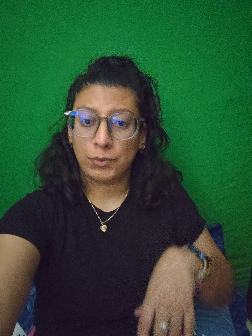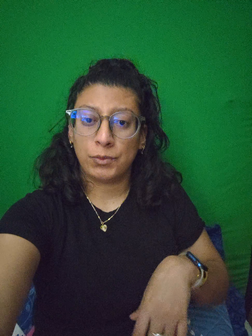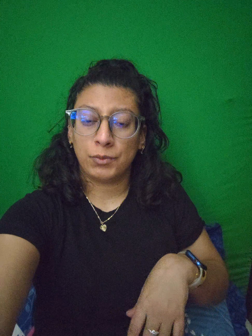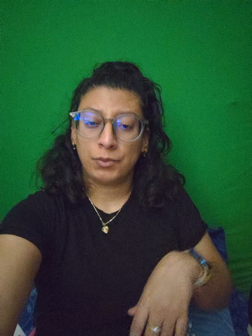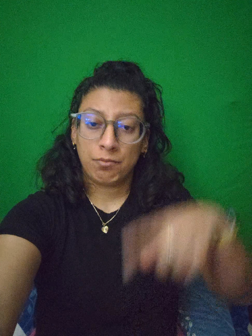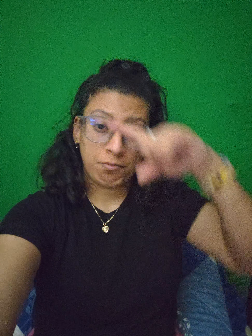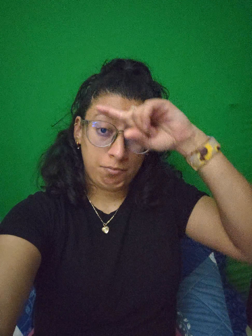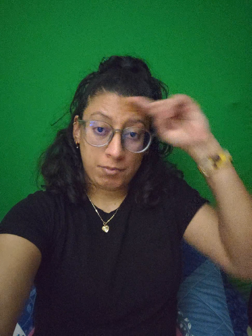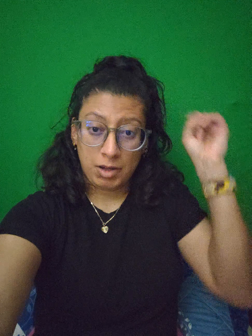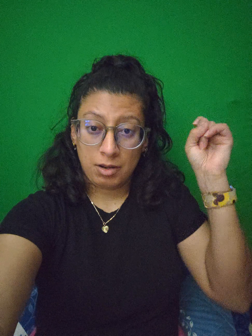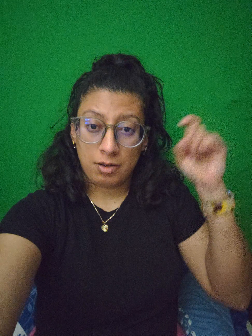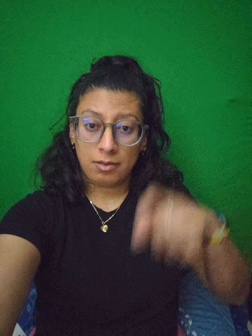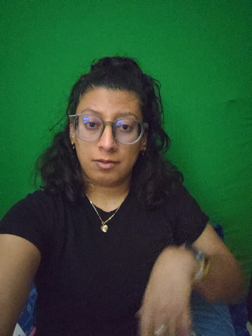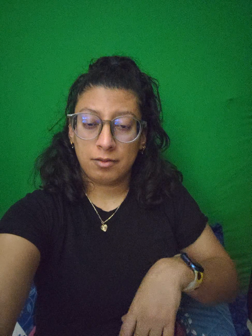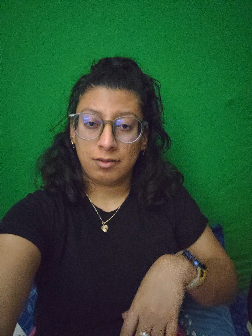because